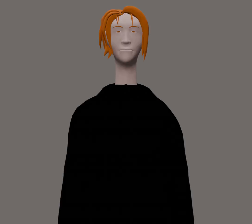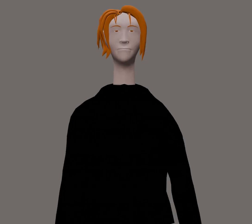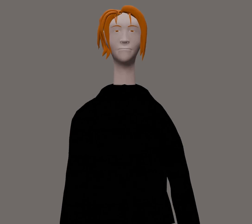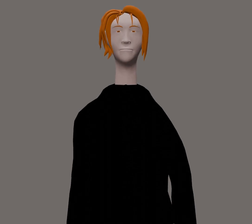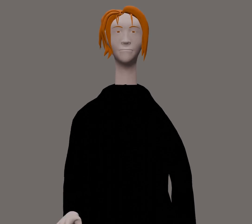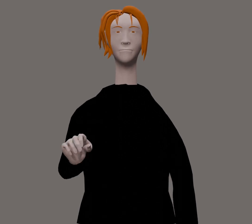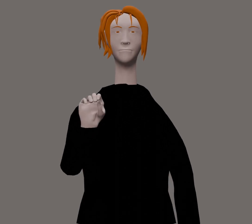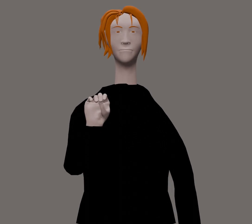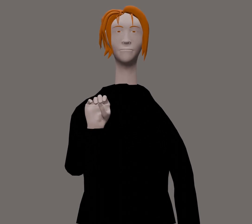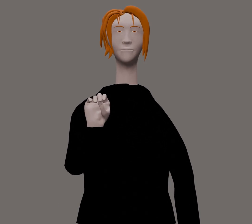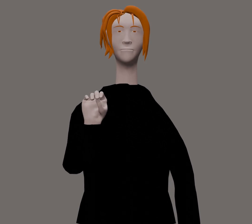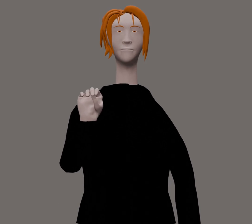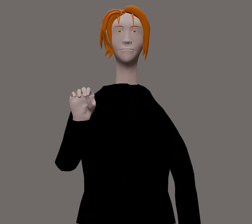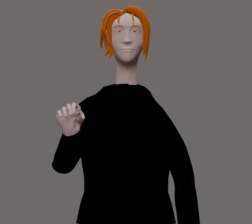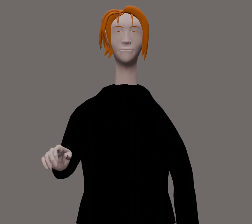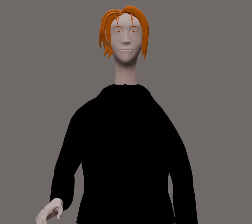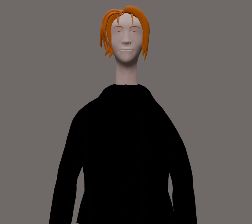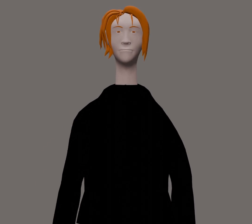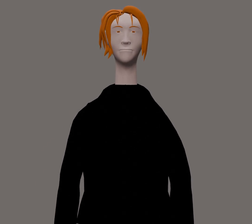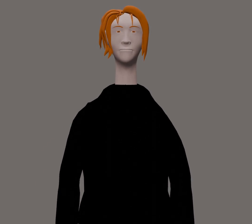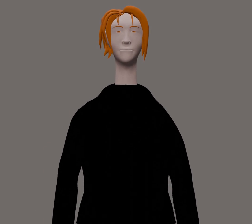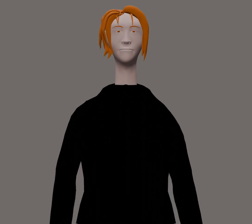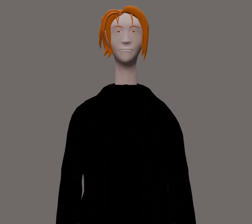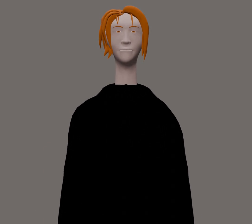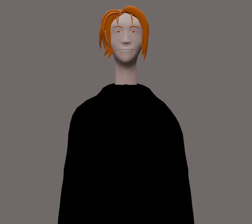O